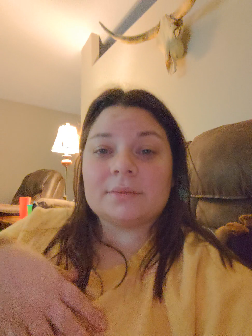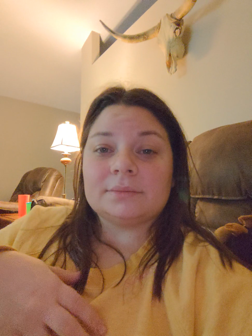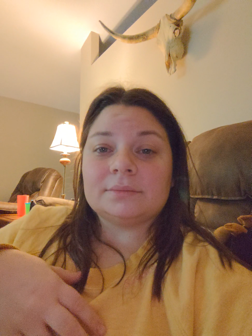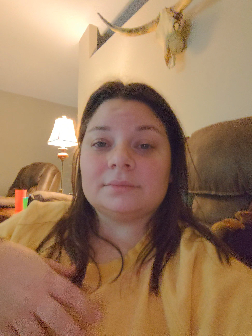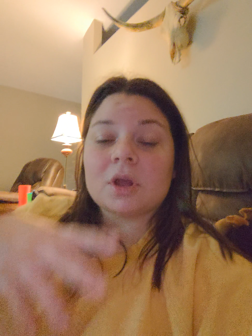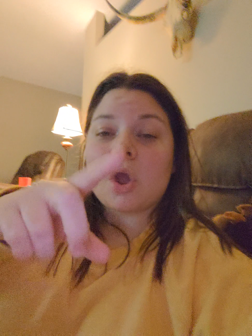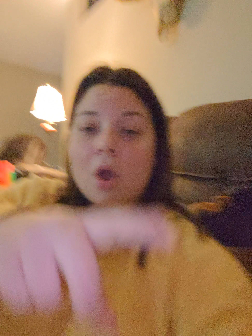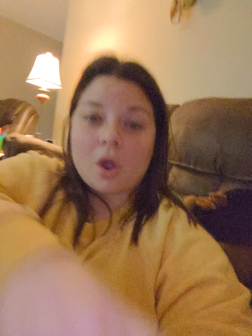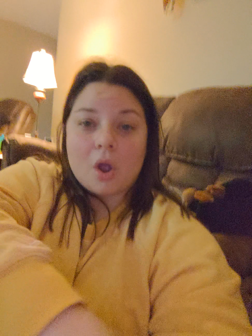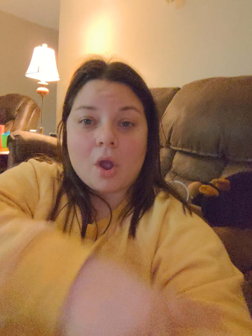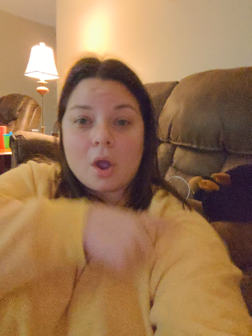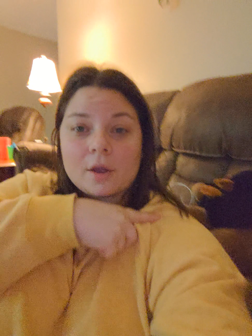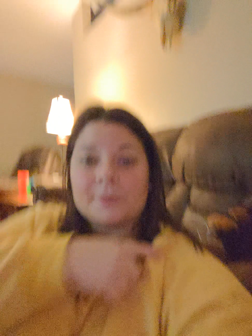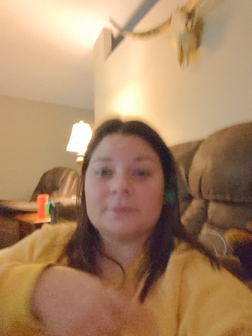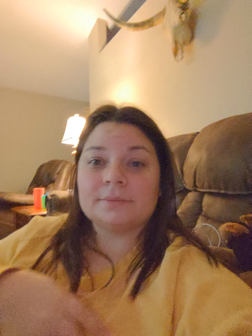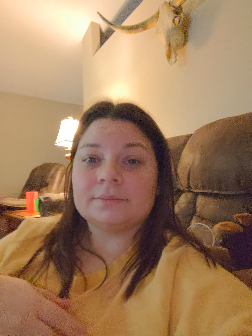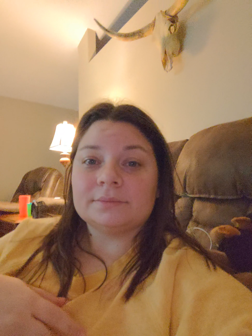arm